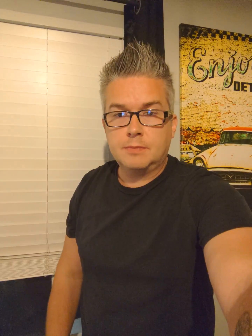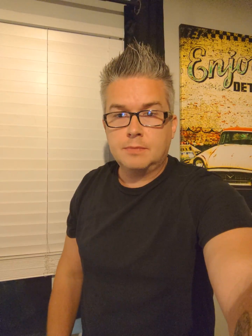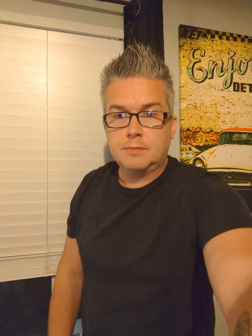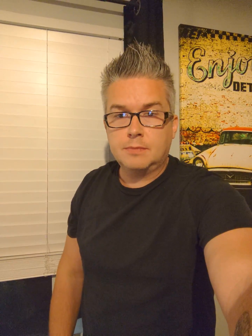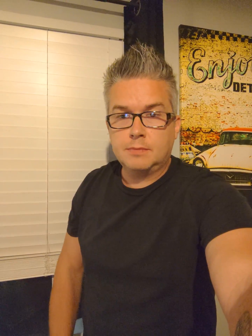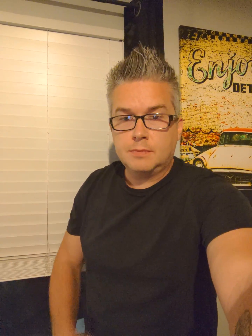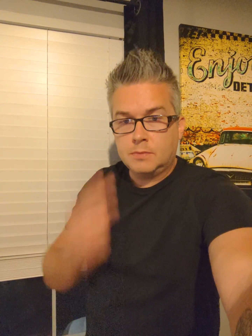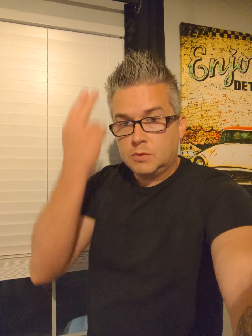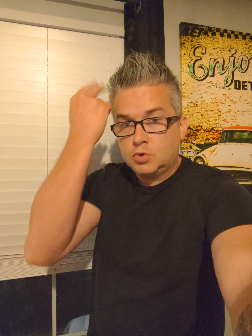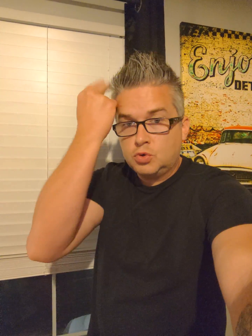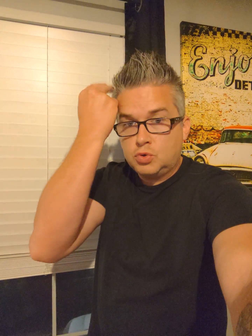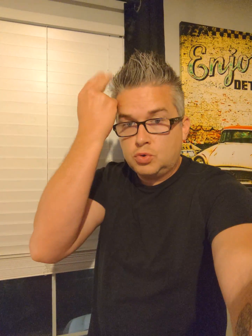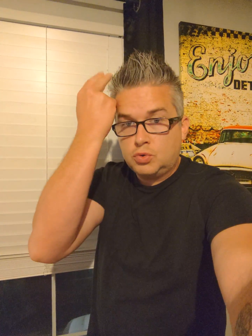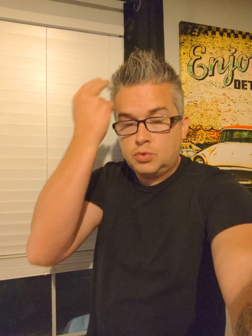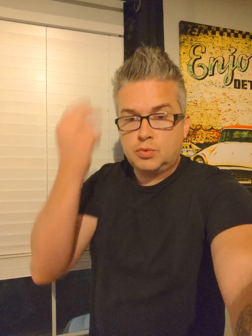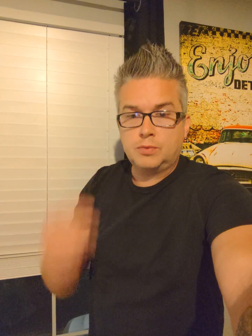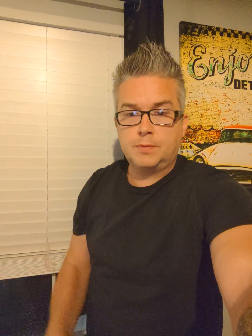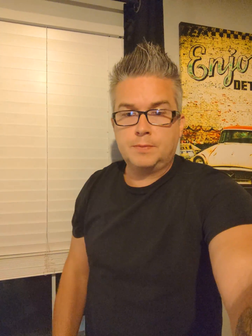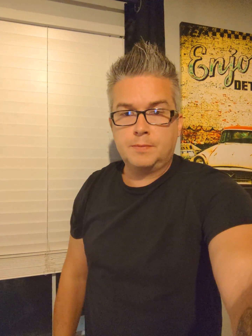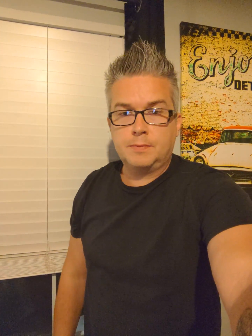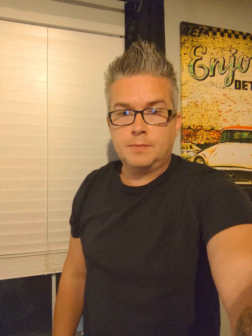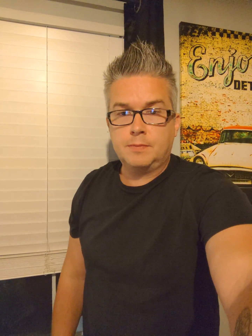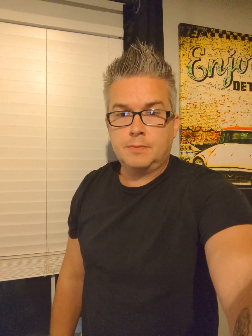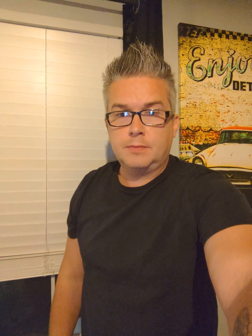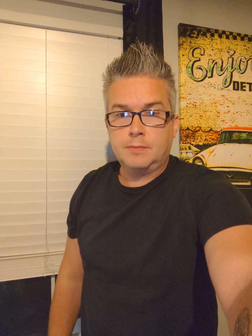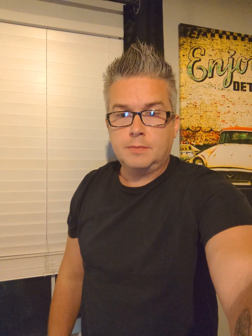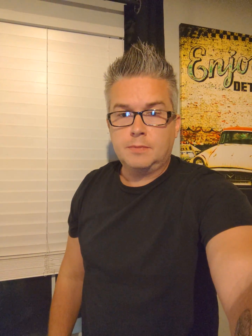rabbit